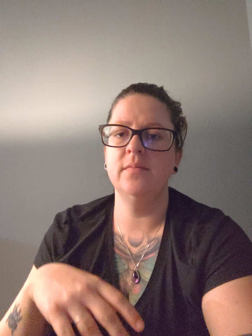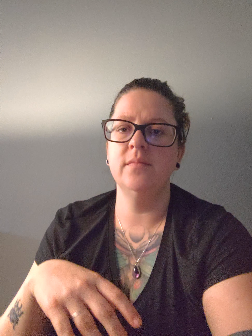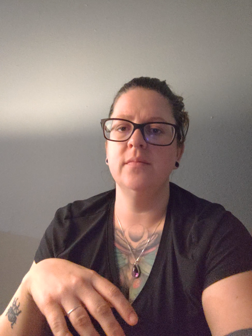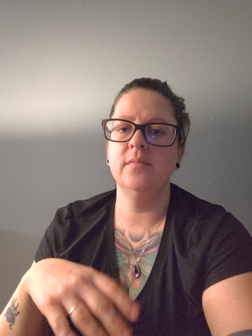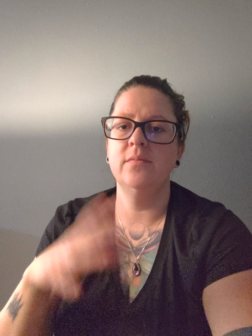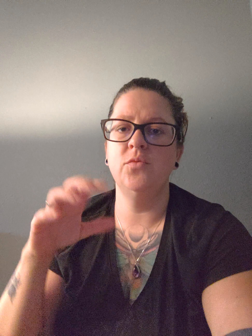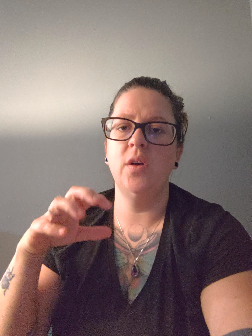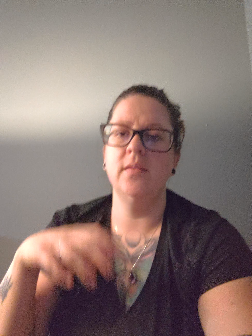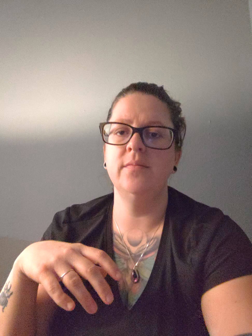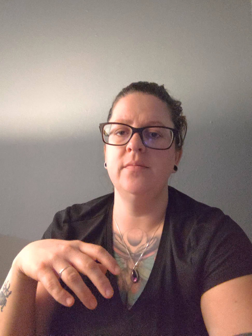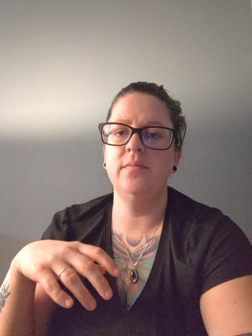rain